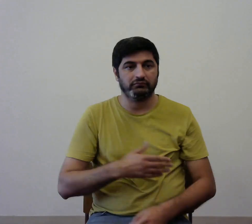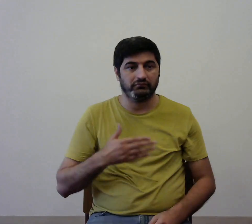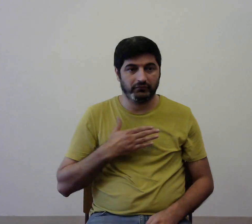mən